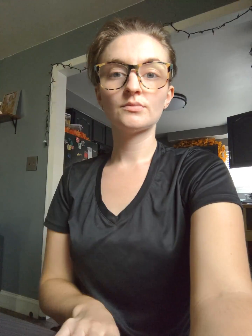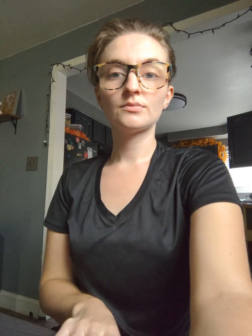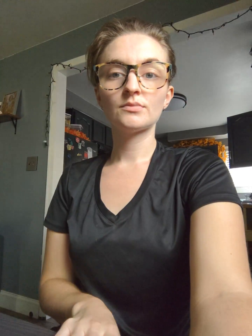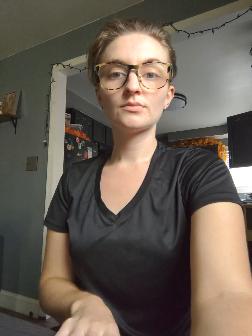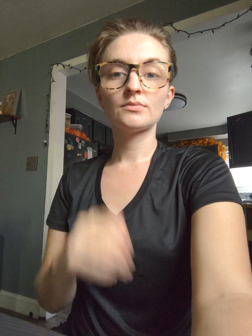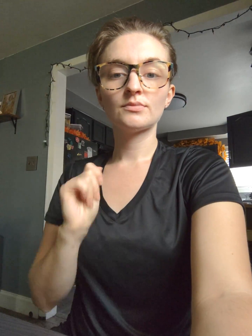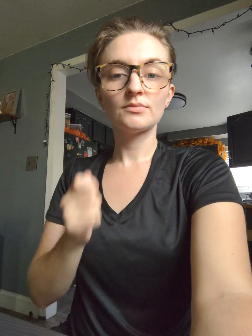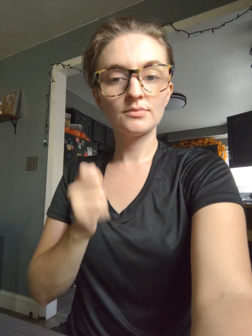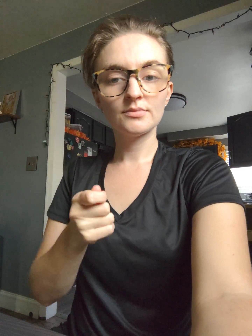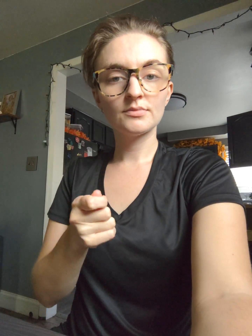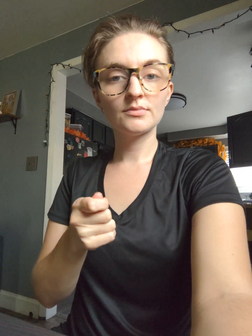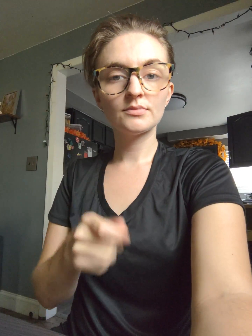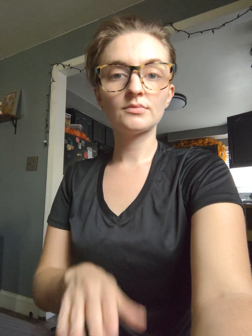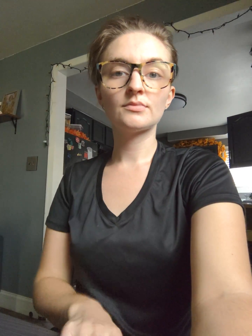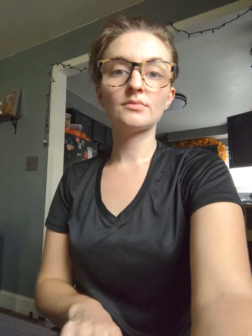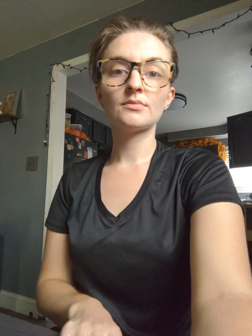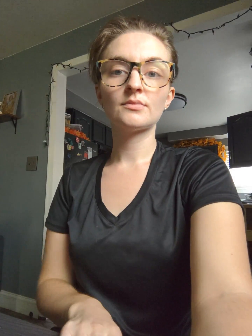hammer